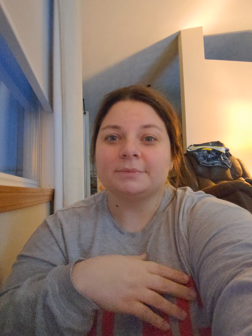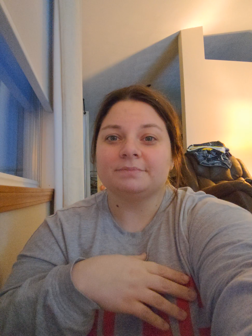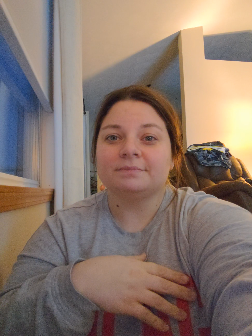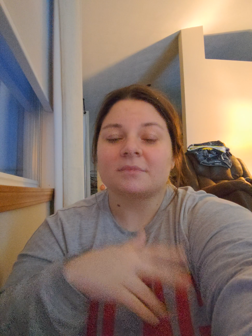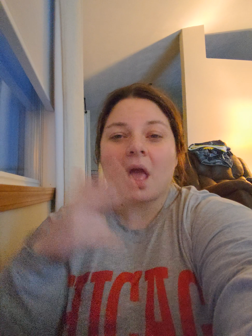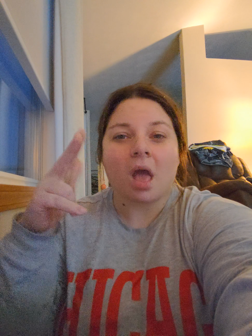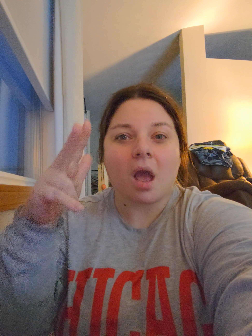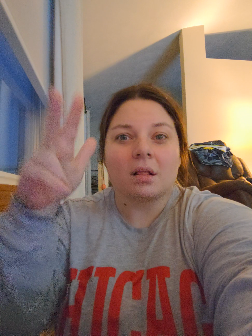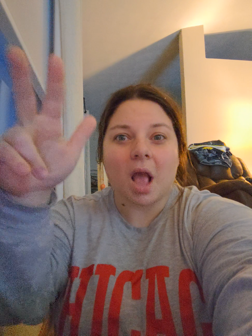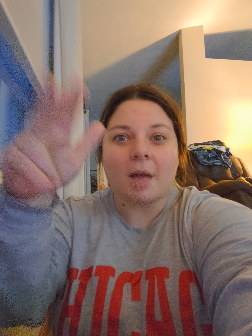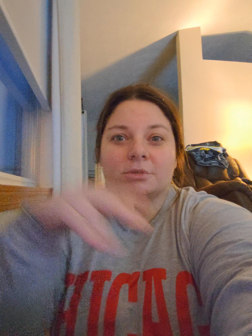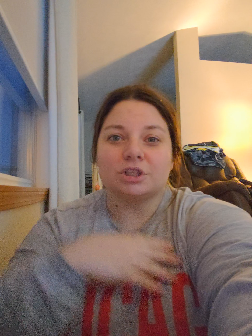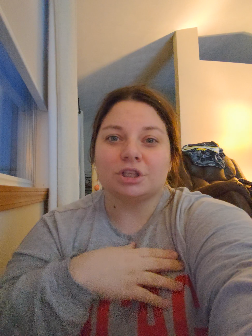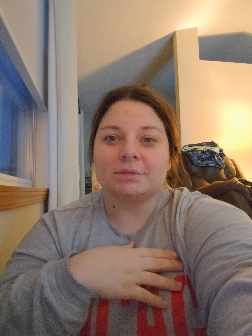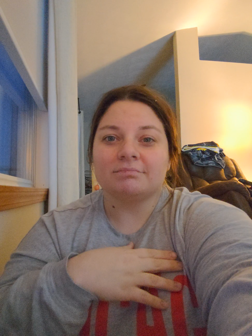helicopter